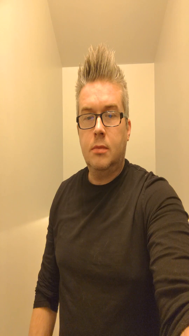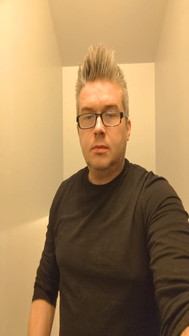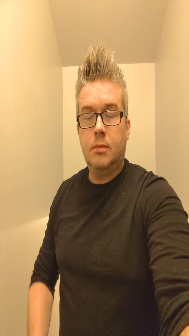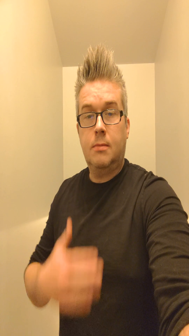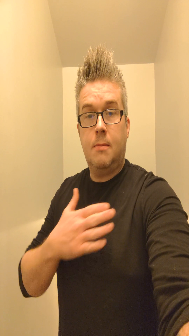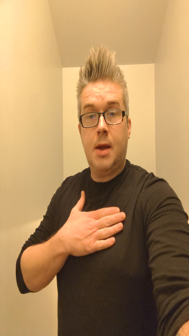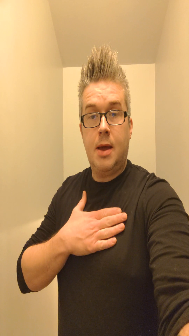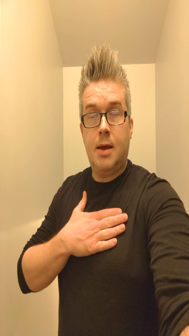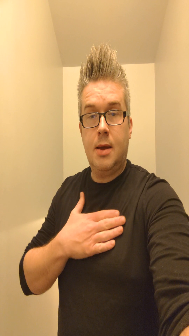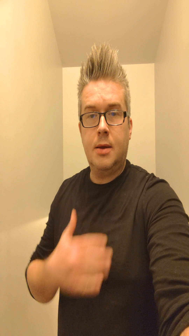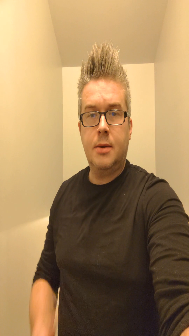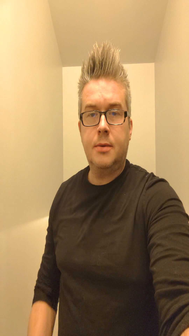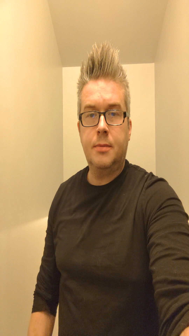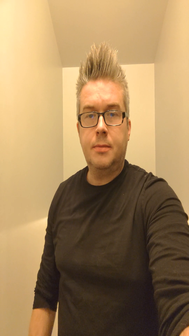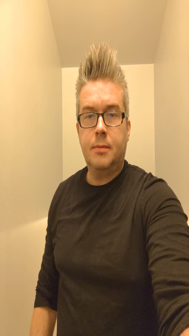my